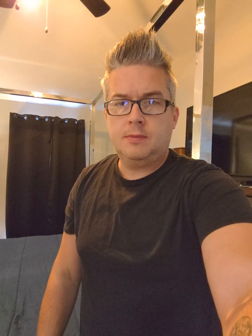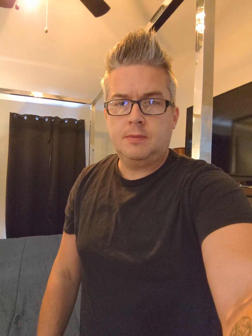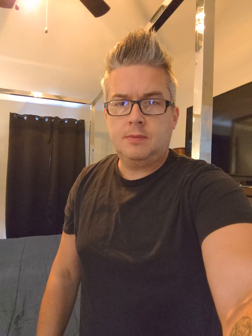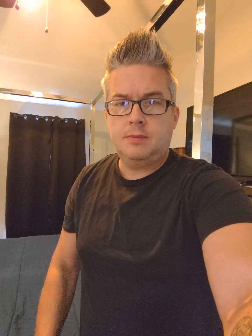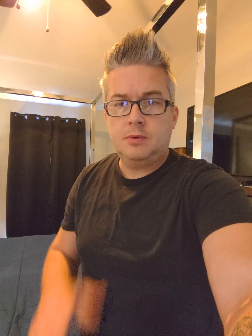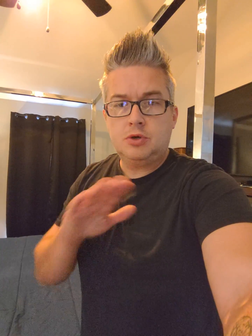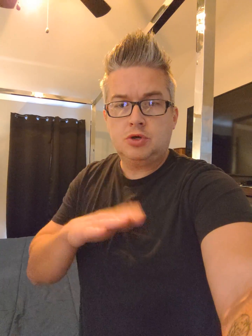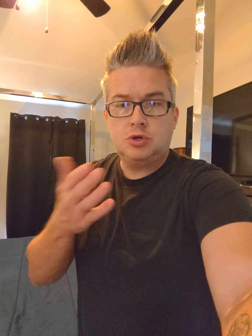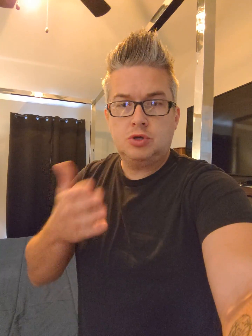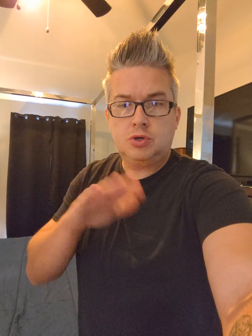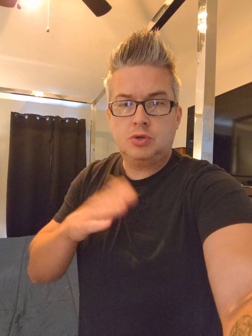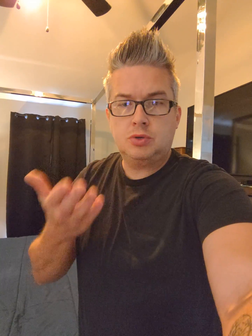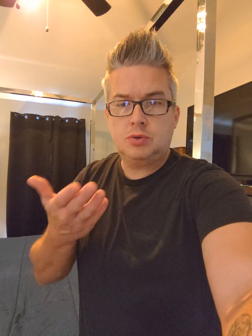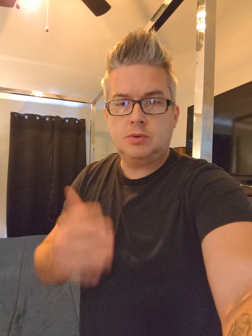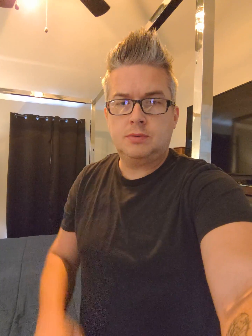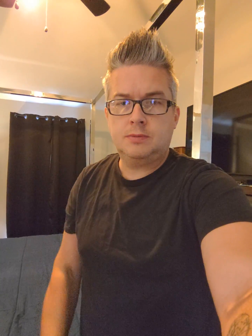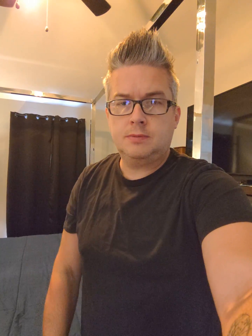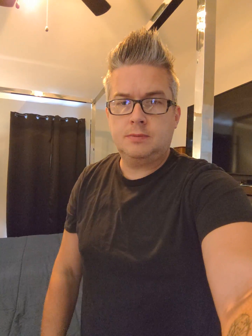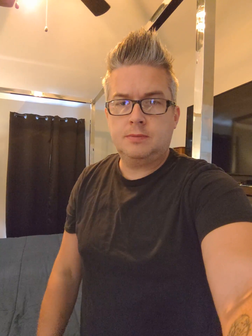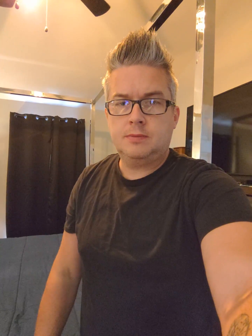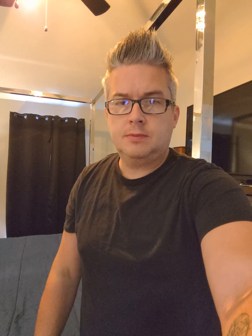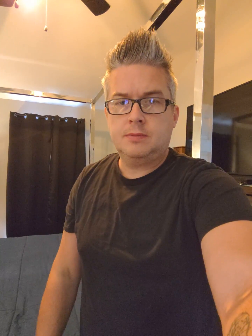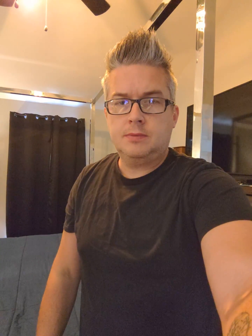kitchen